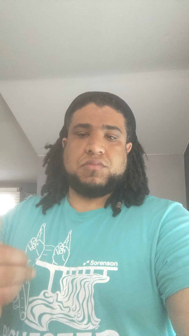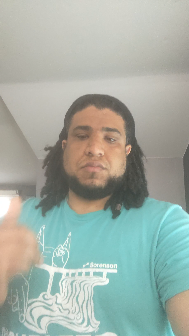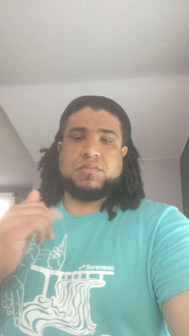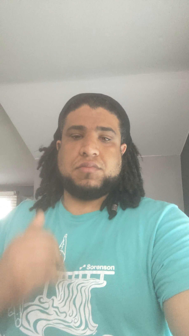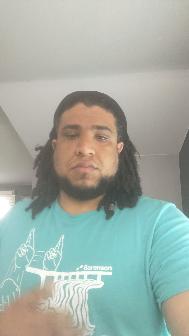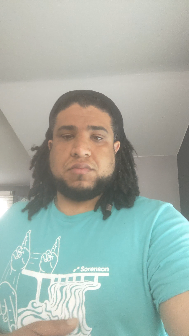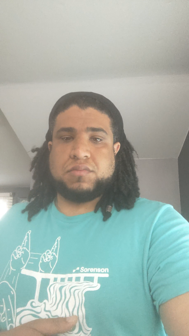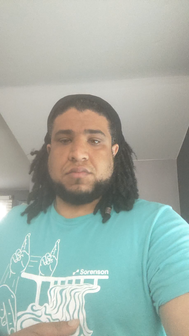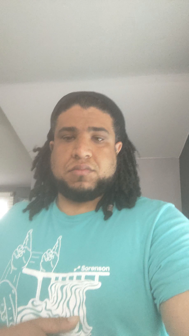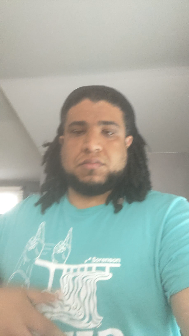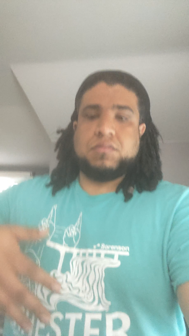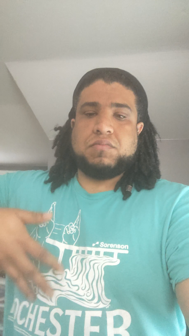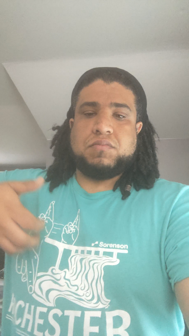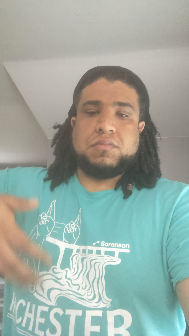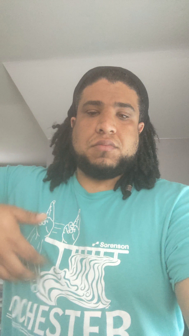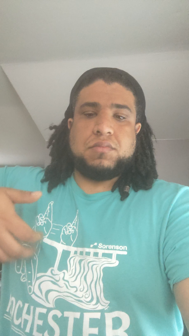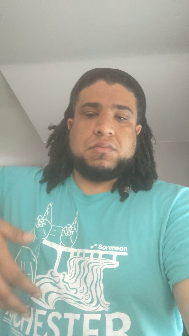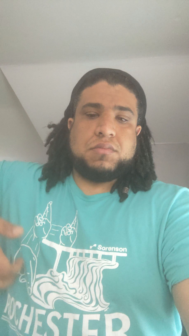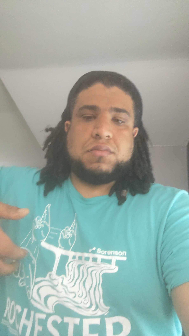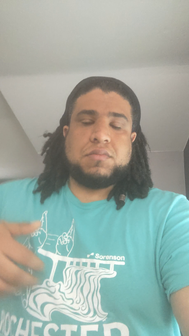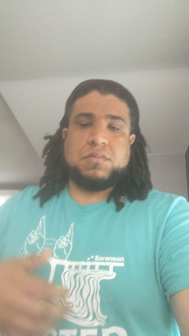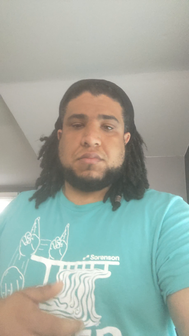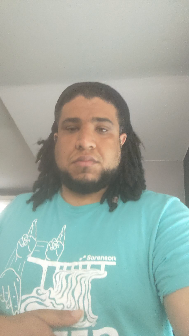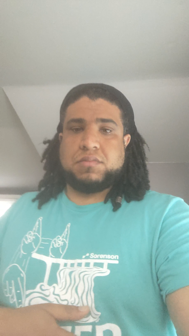monkey